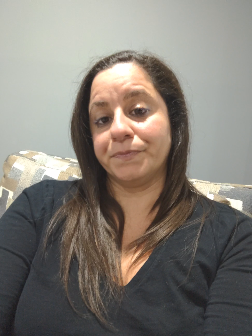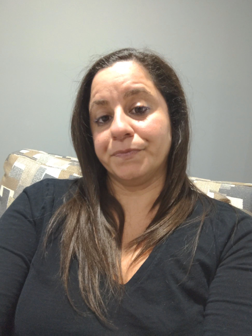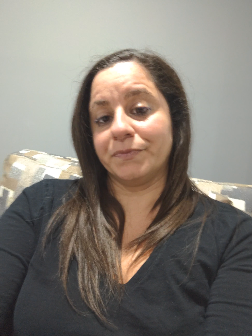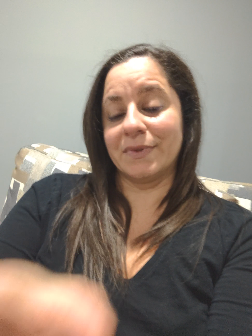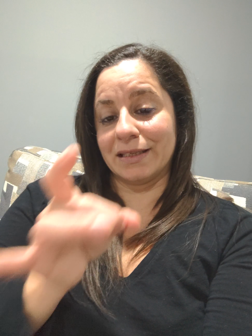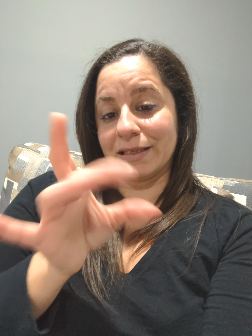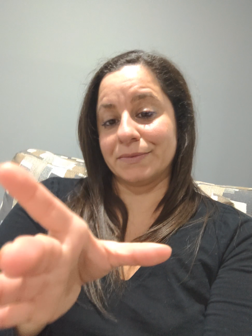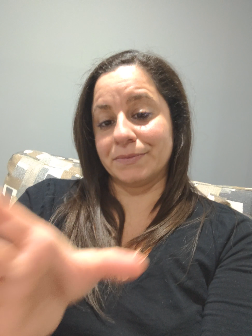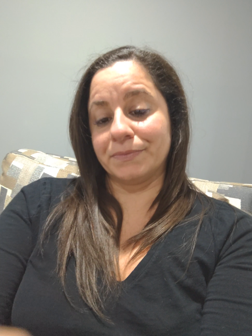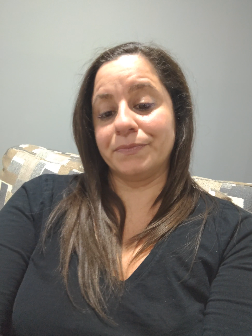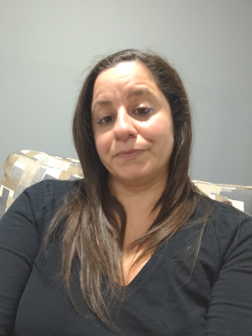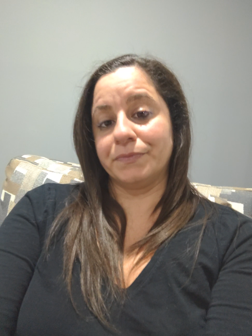hate